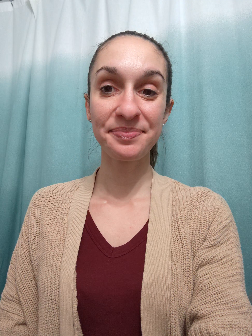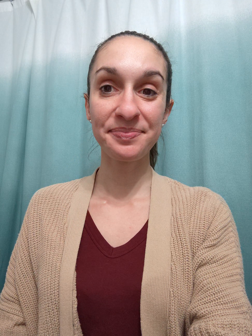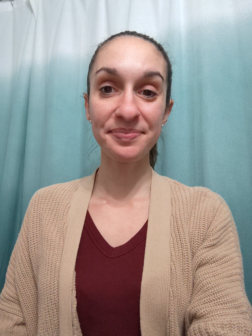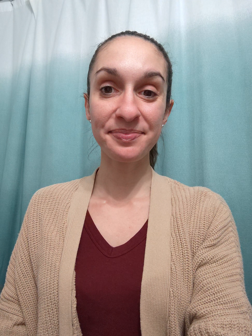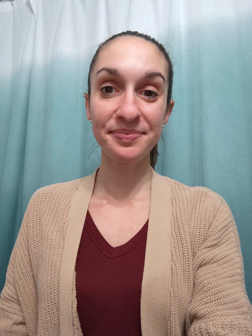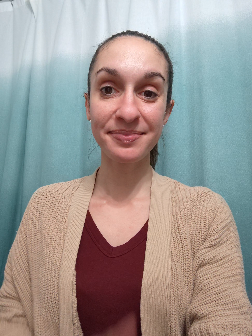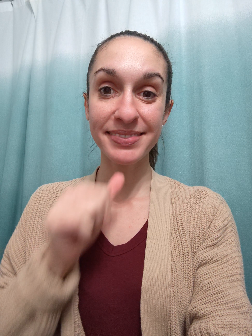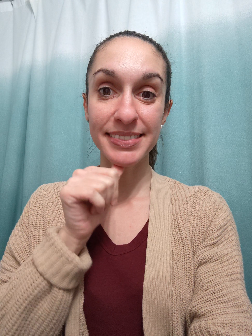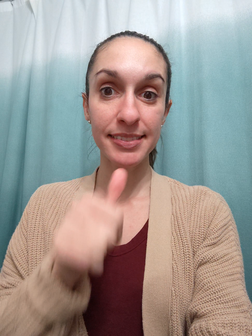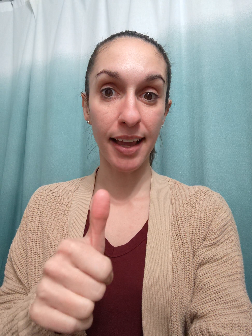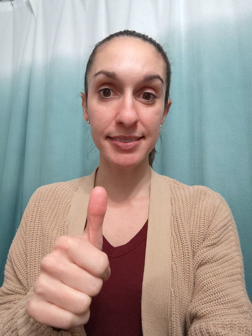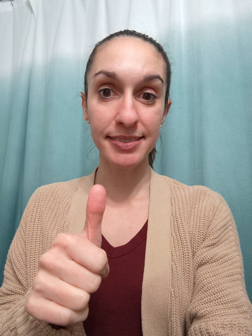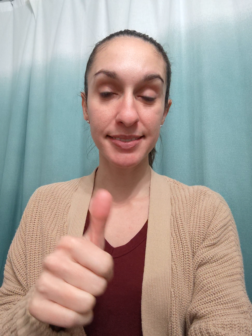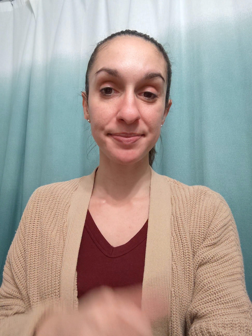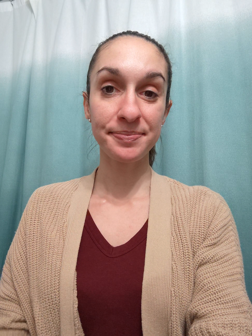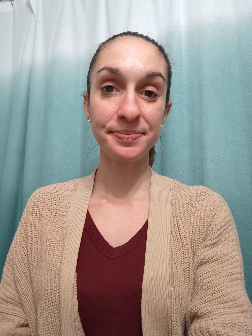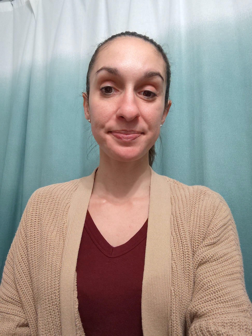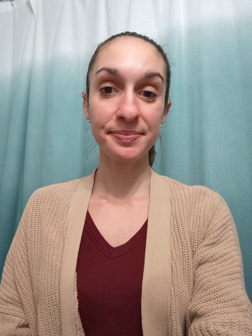not